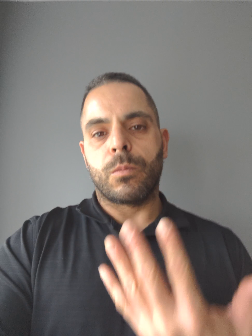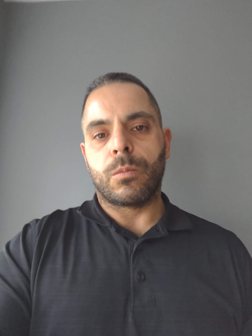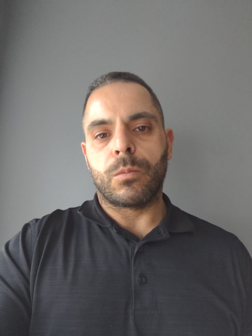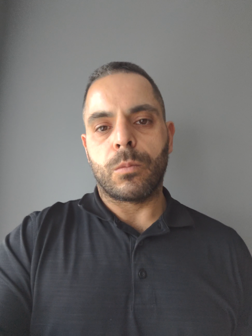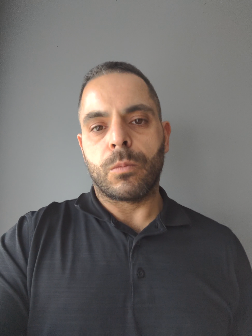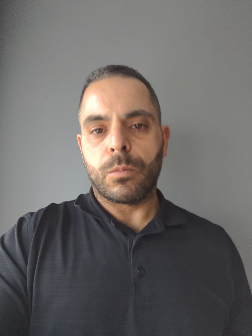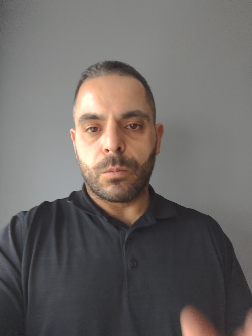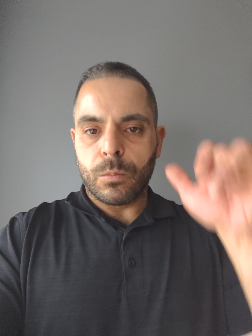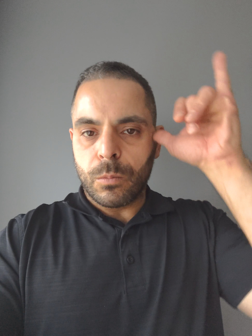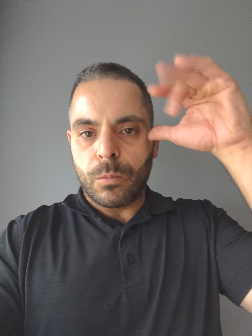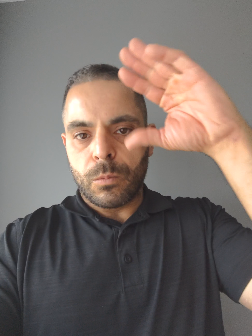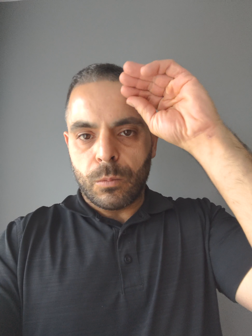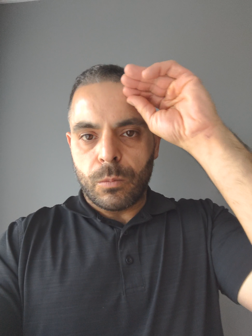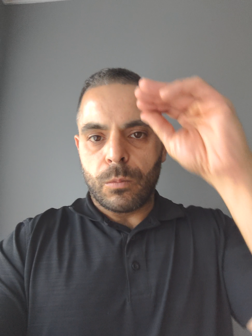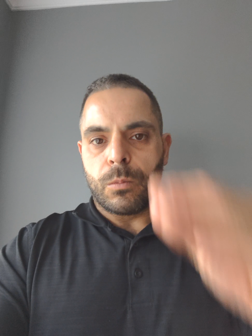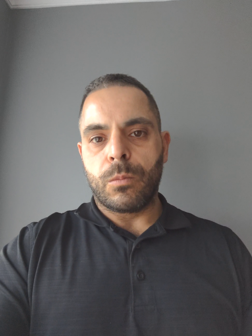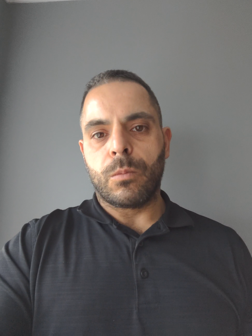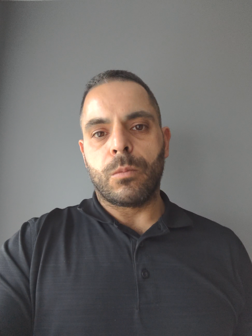cowboy